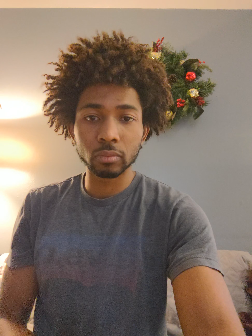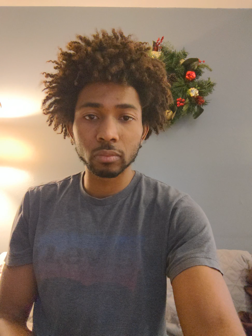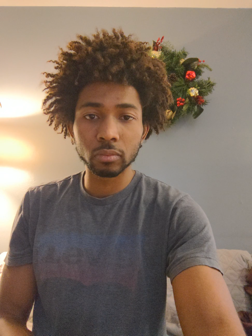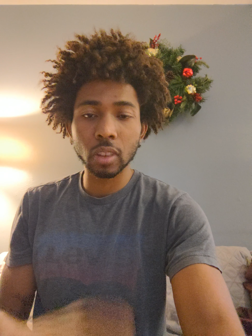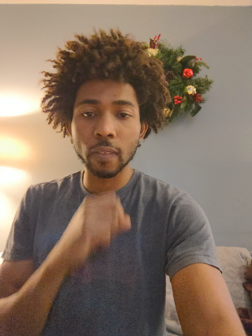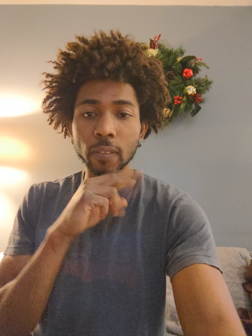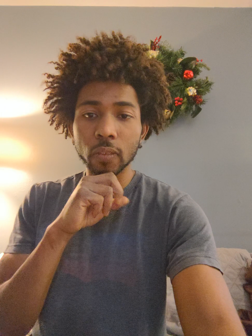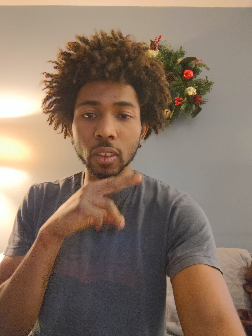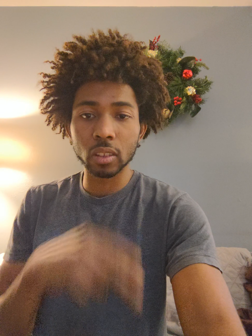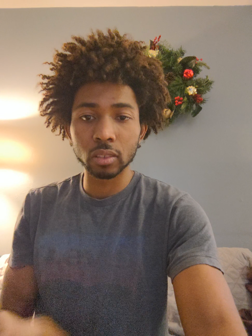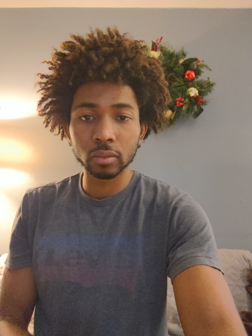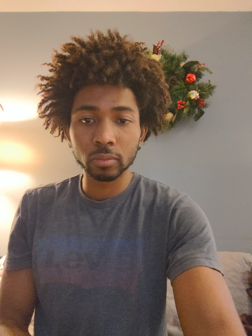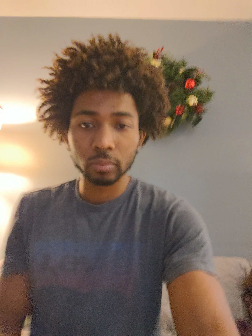frog